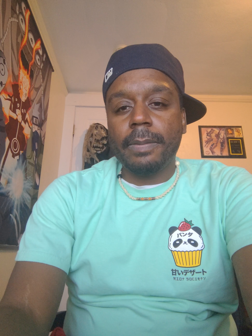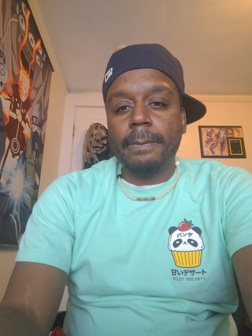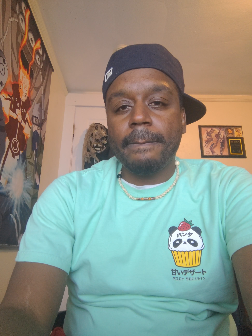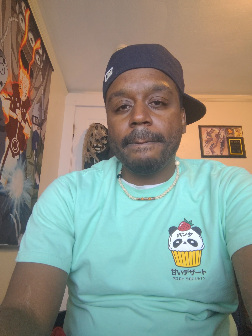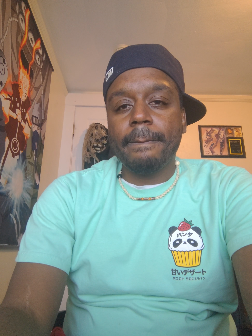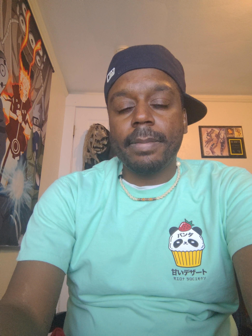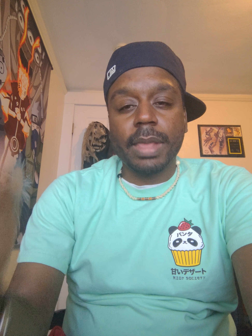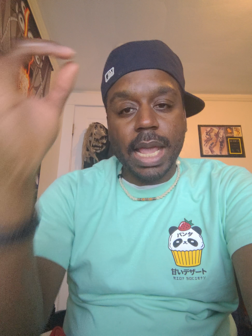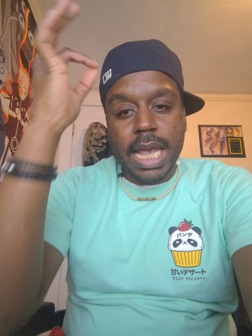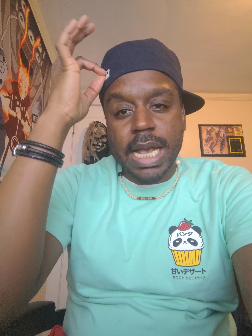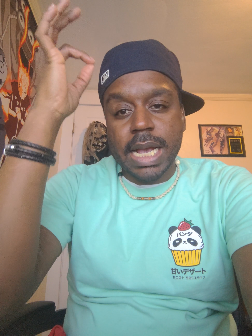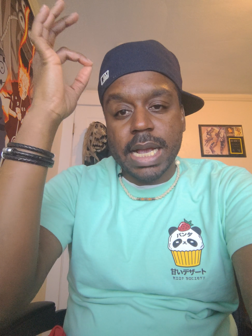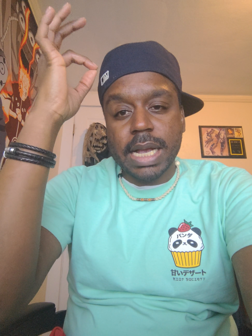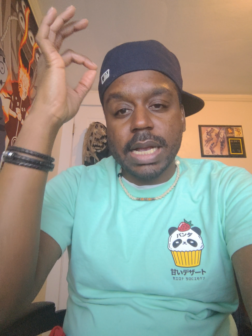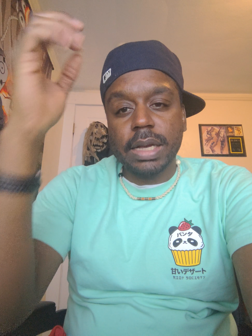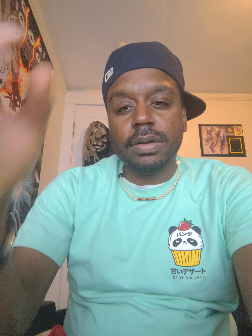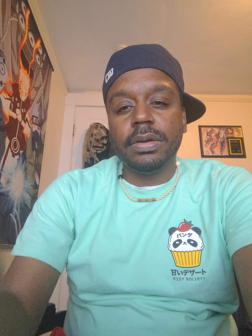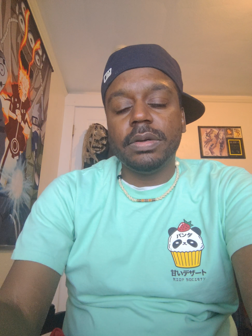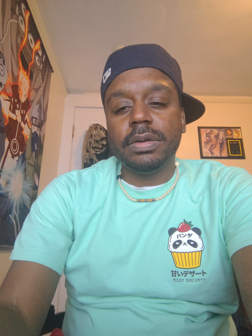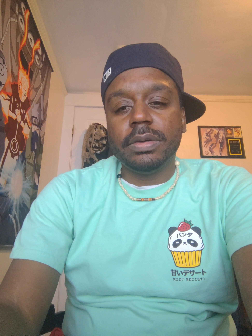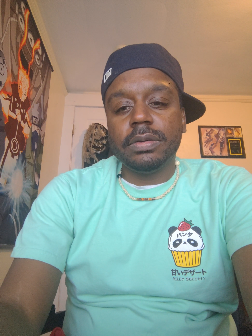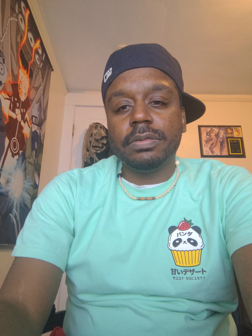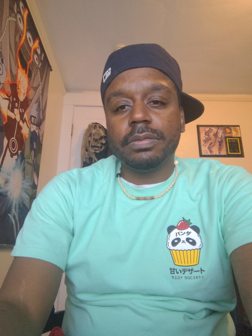hair